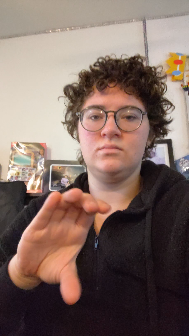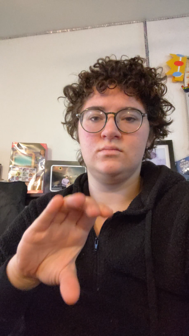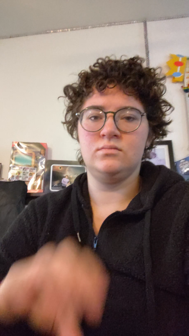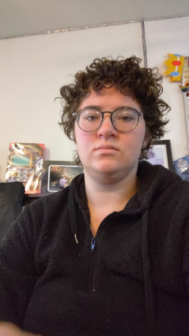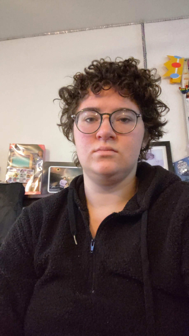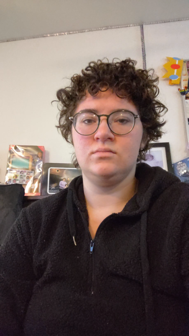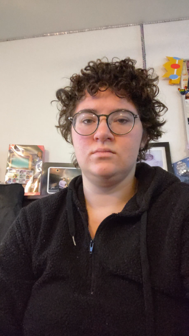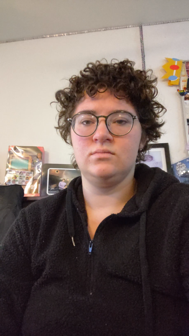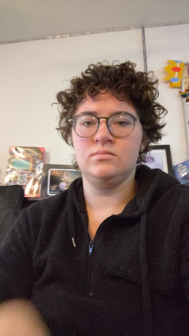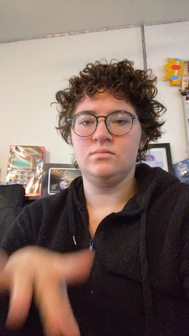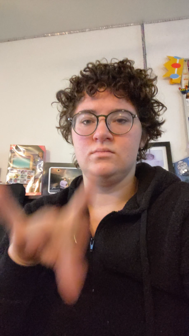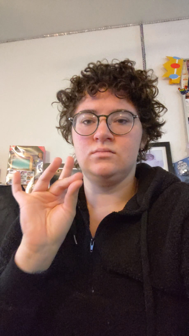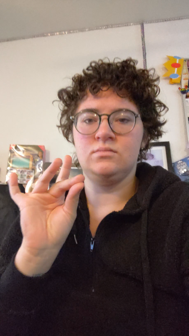pick